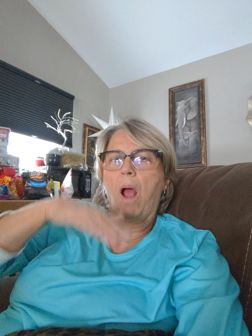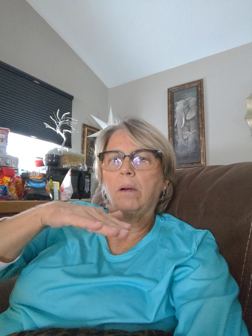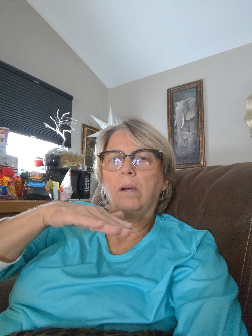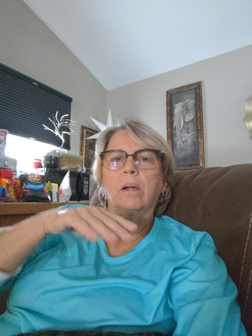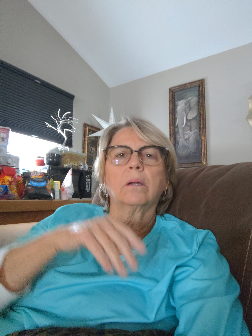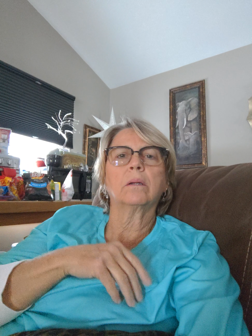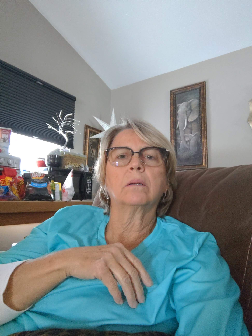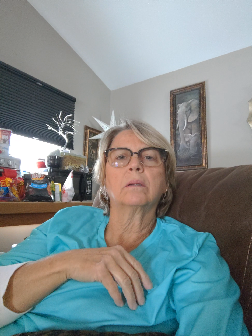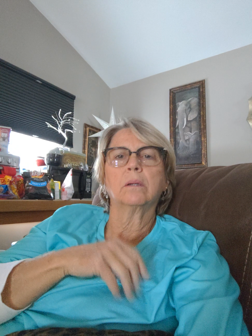on